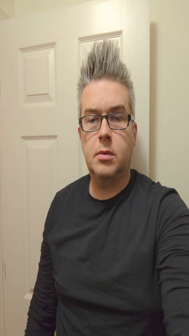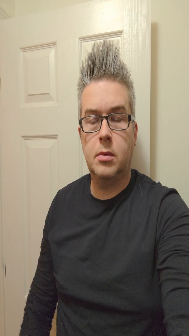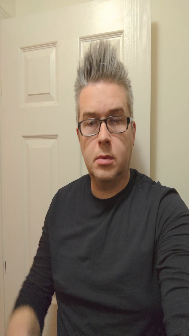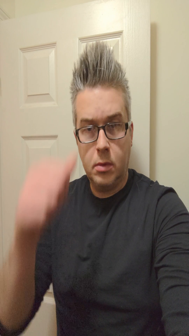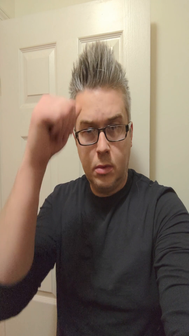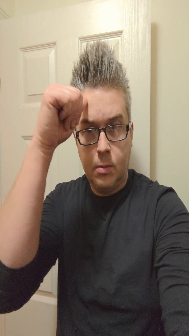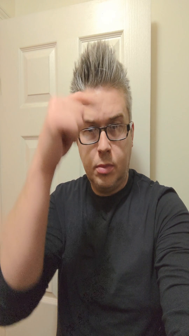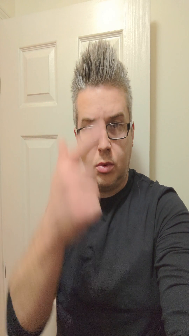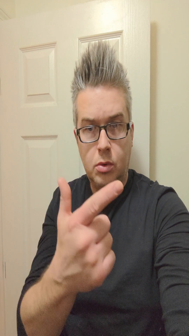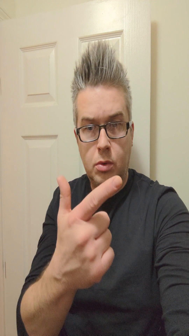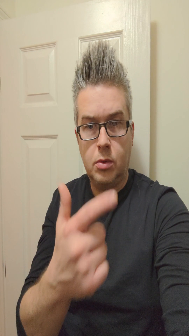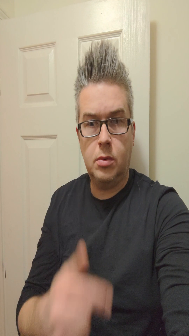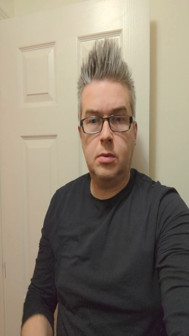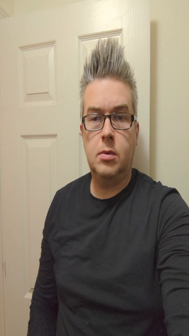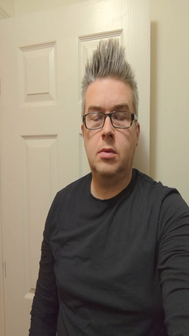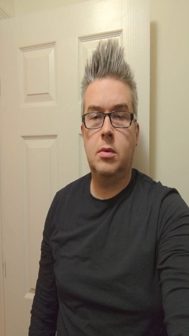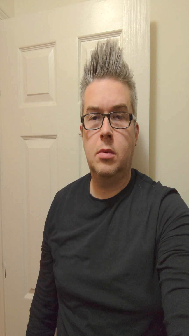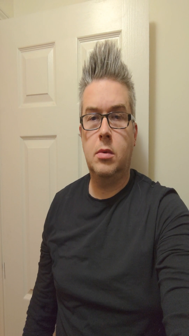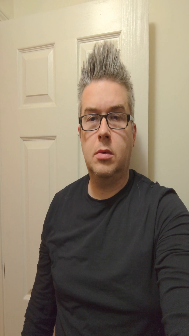brother